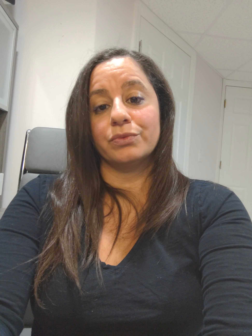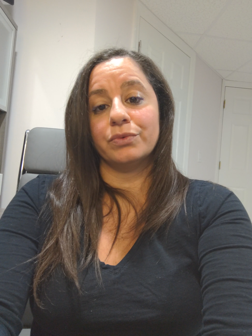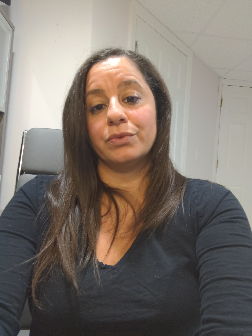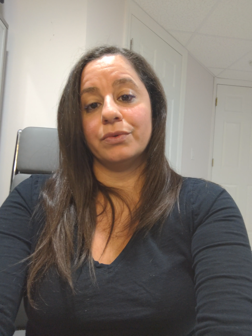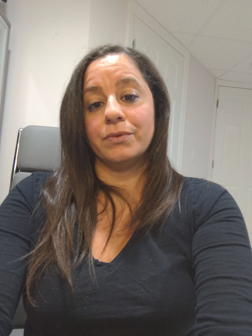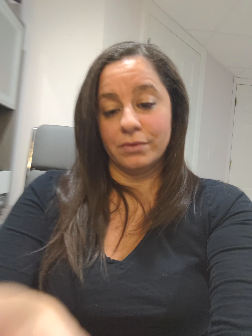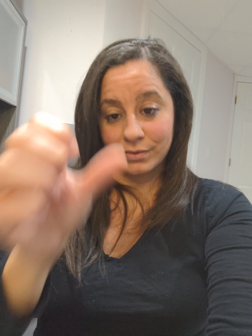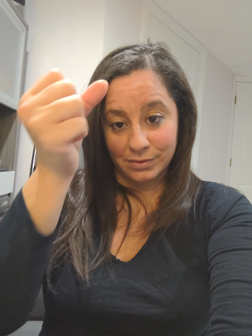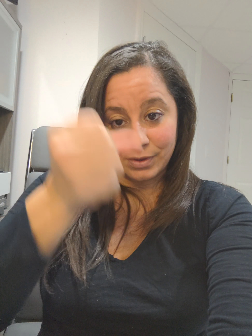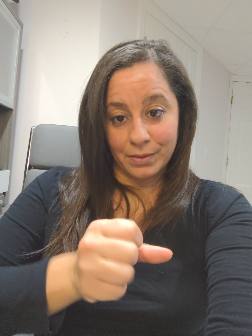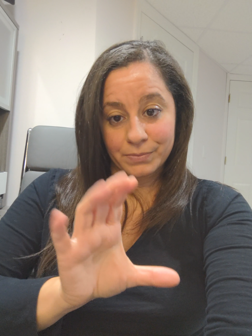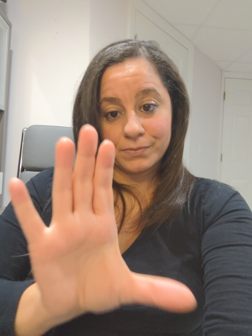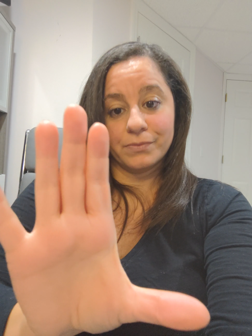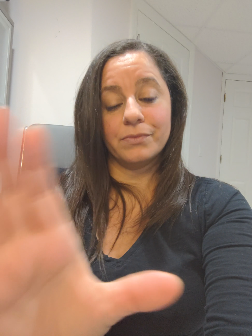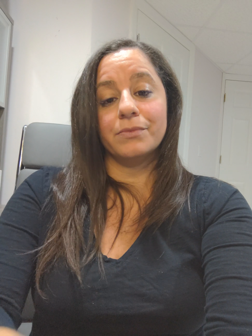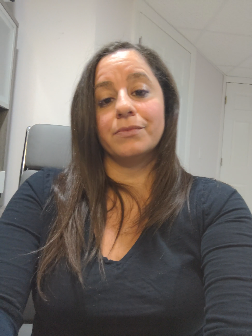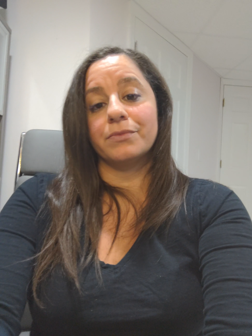mitten